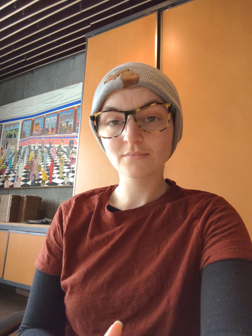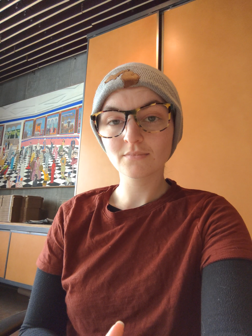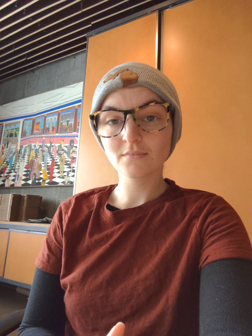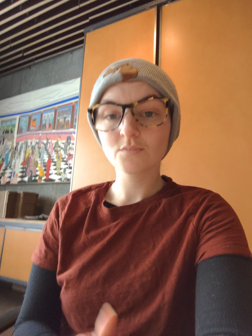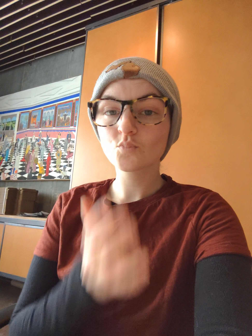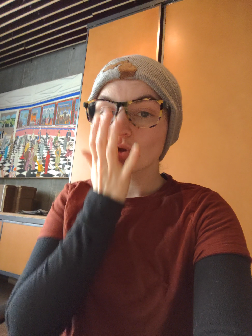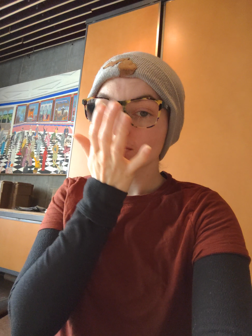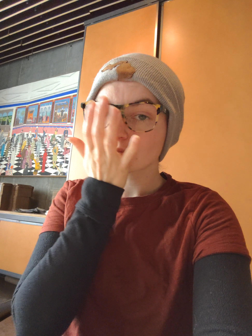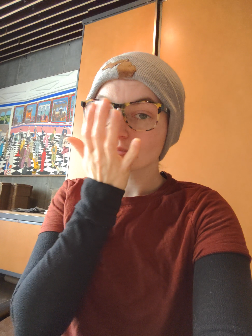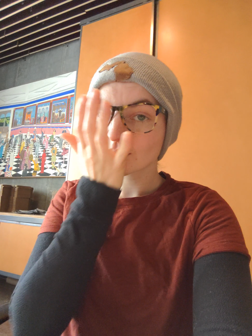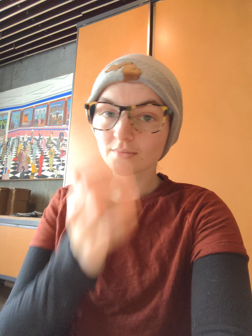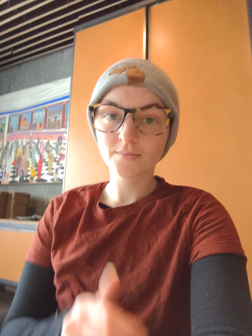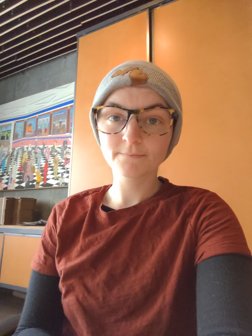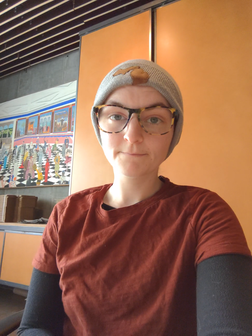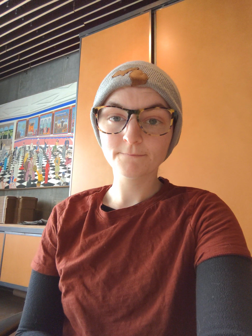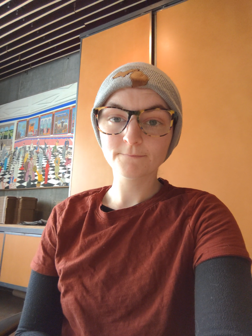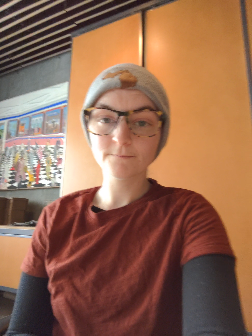grass